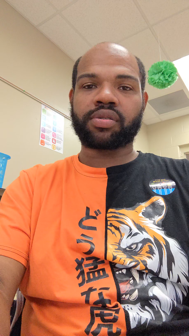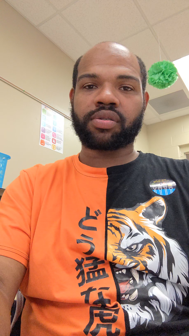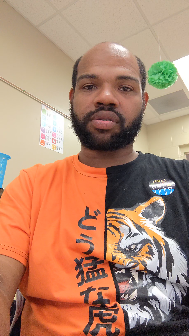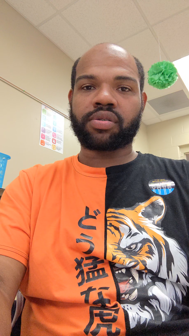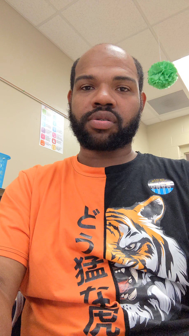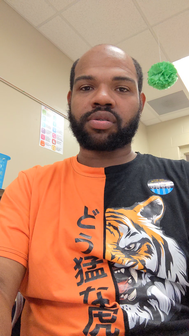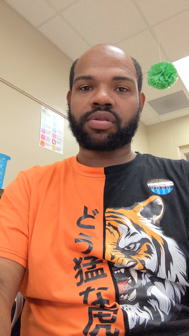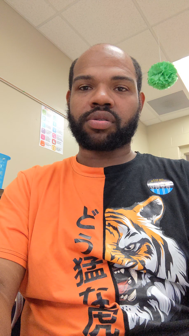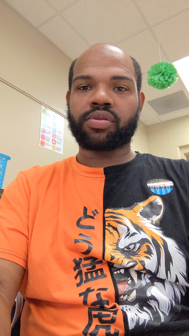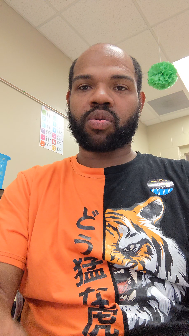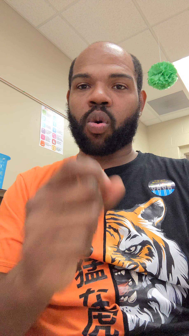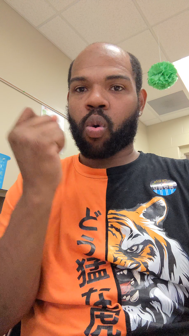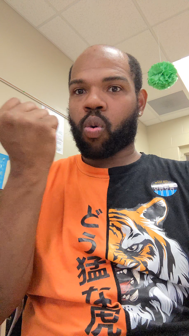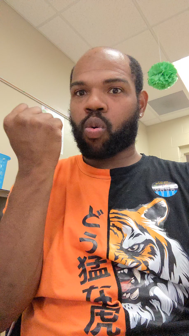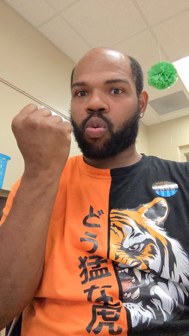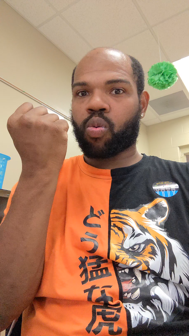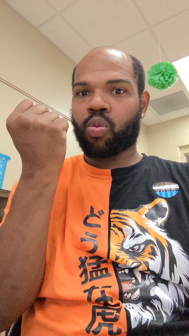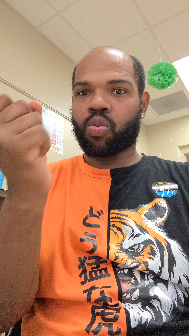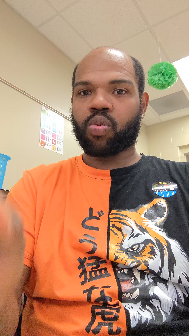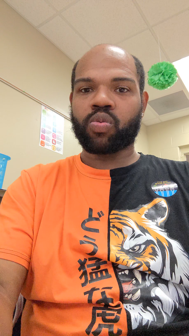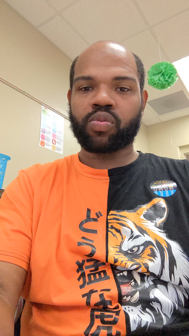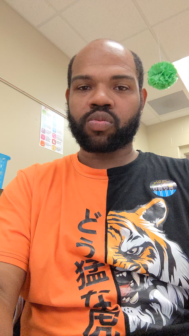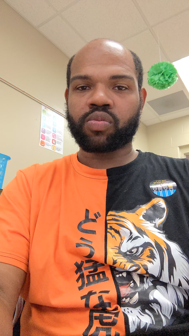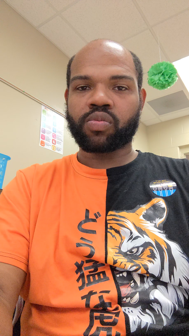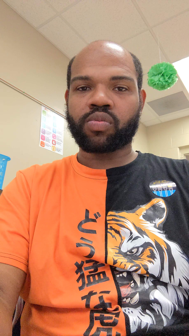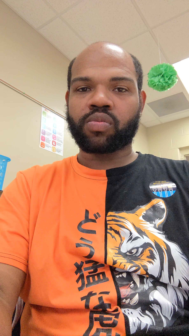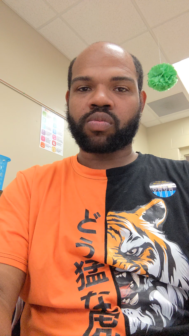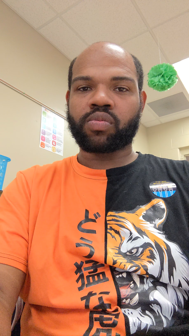hold